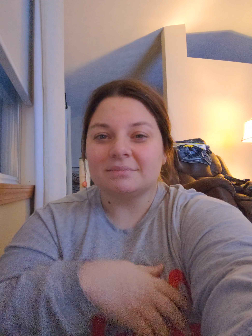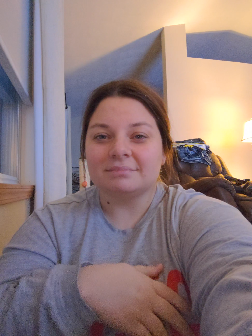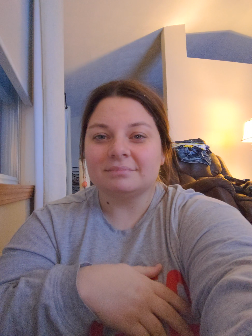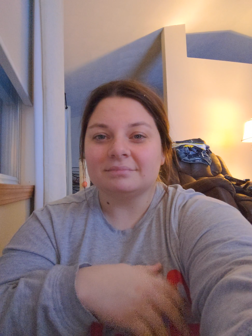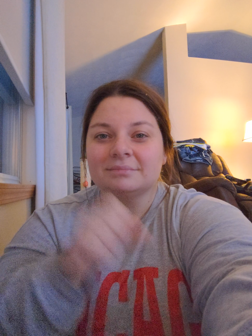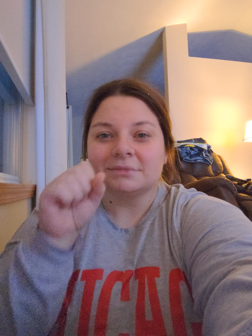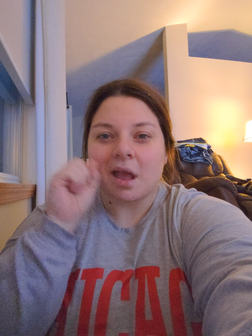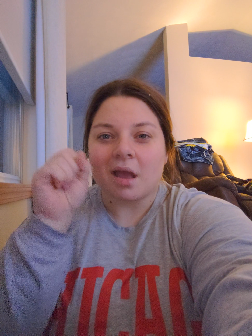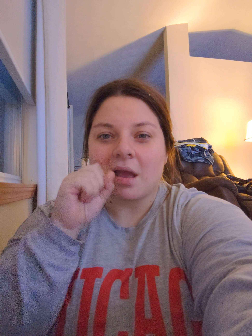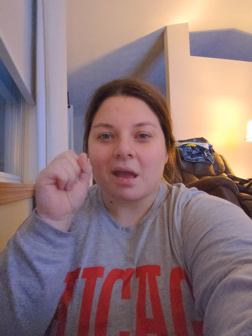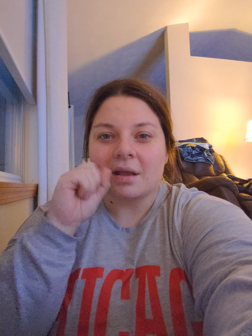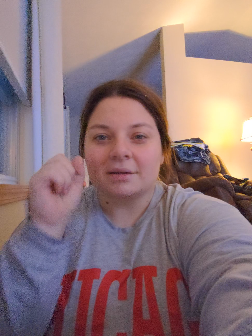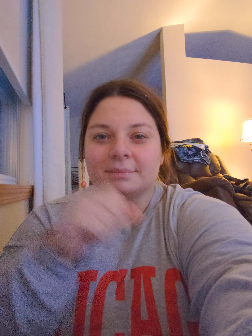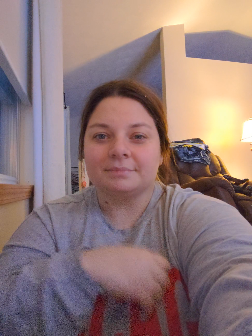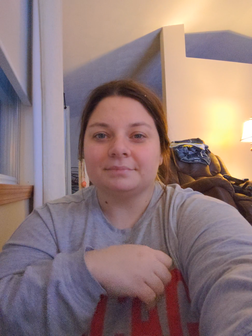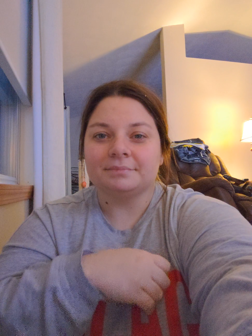snack